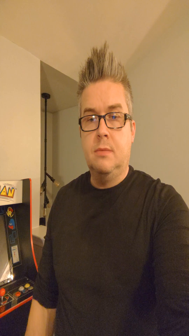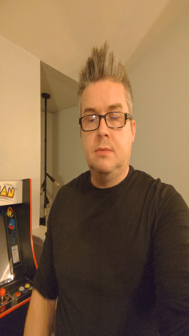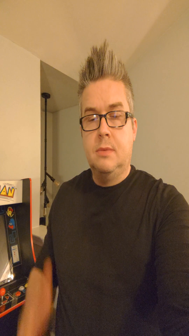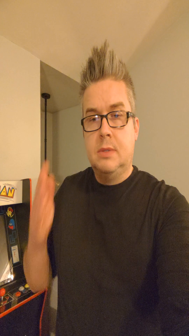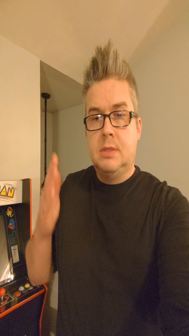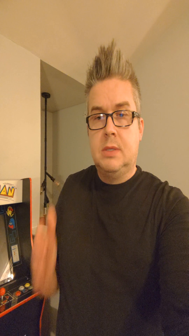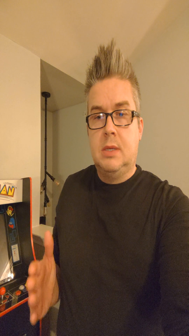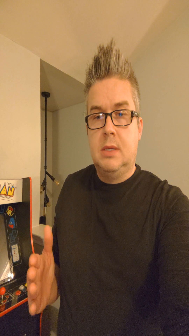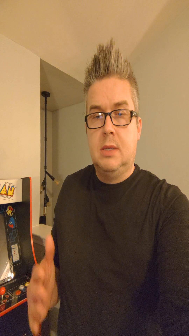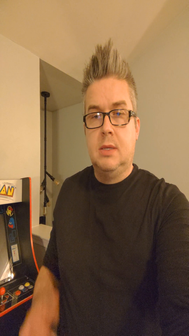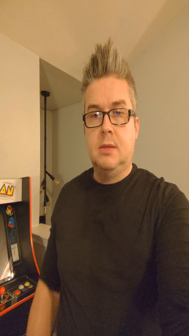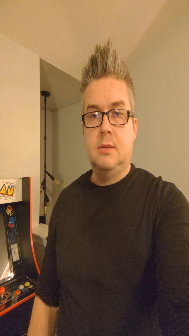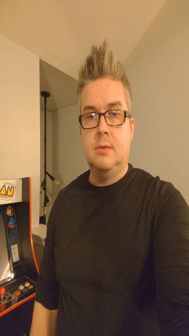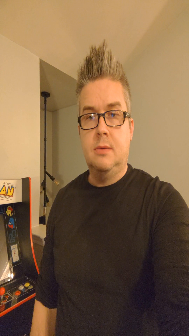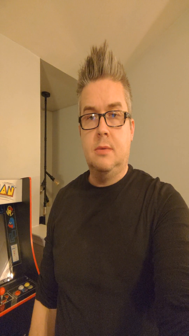beside